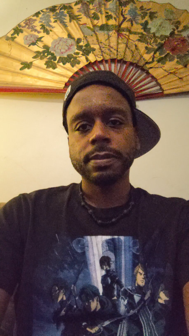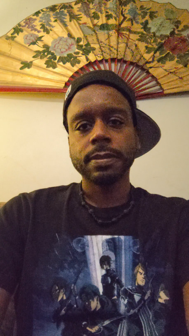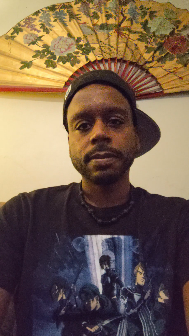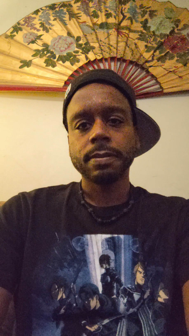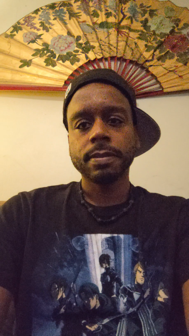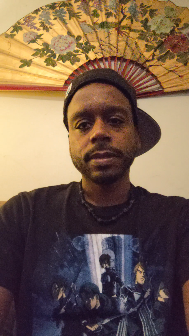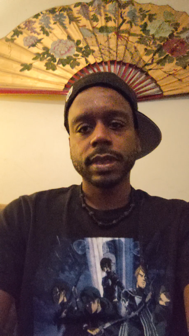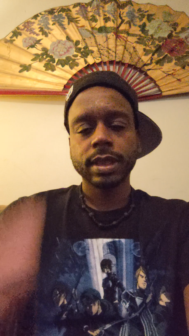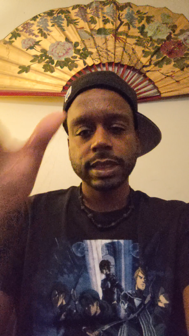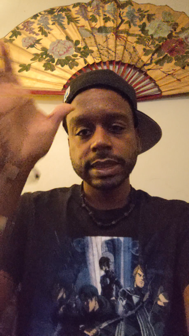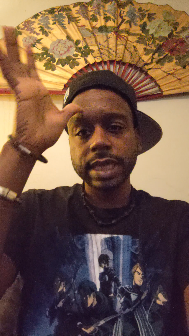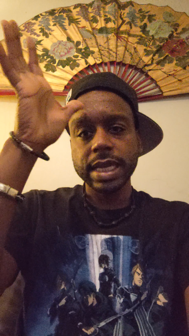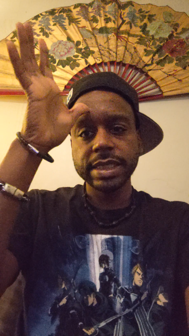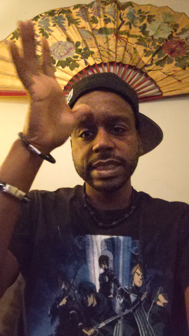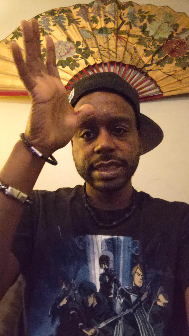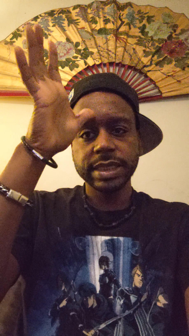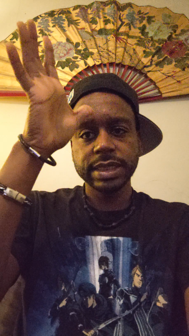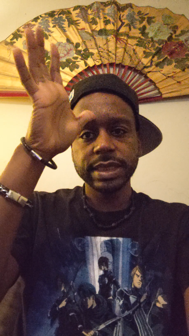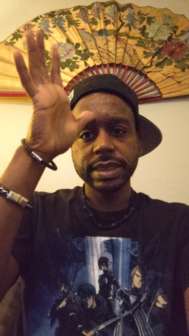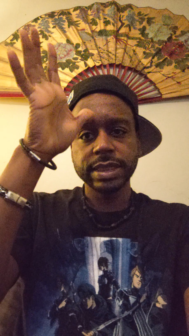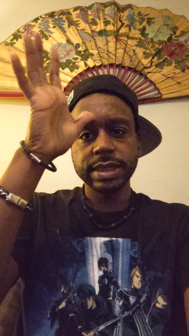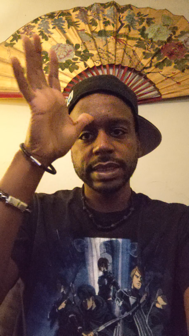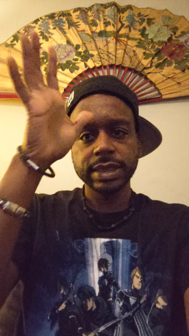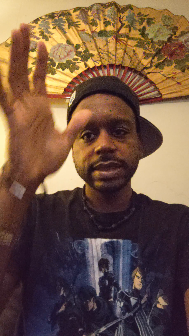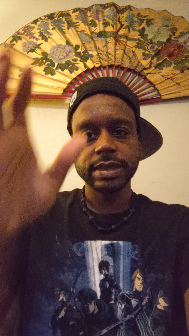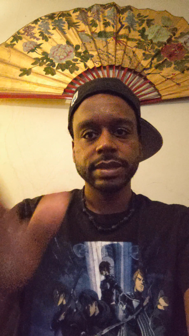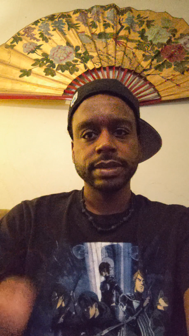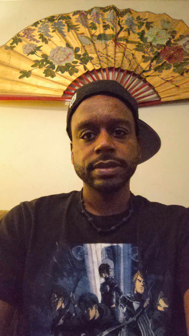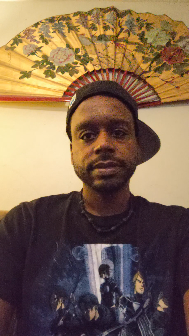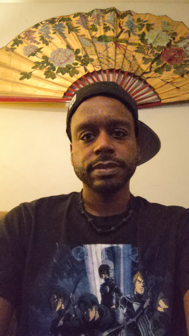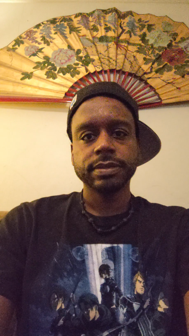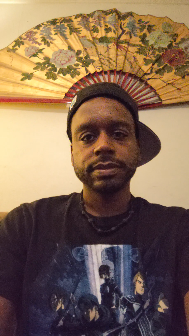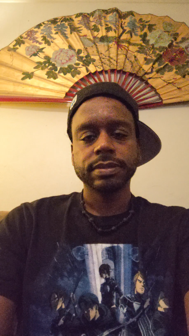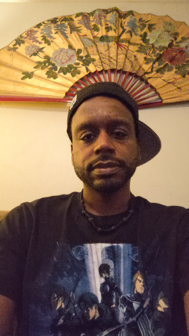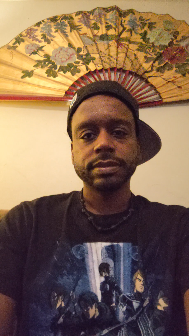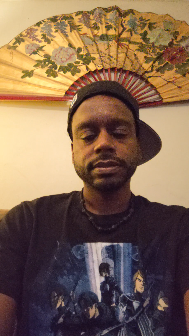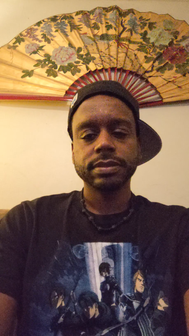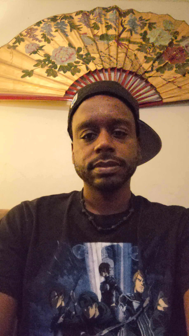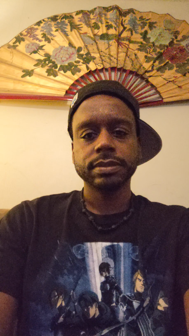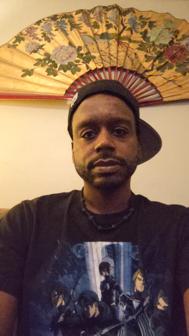daddy